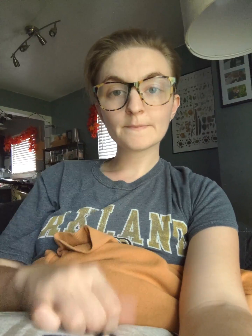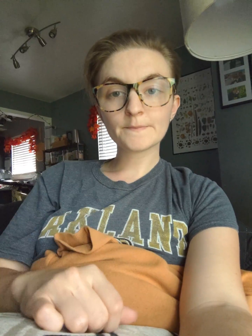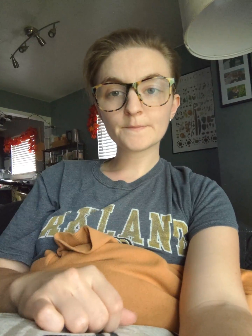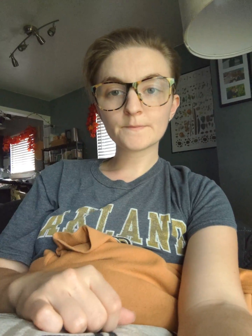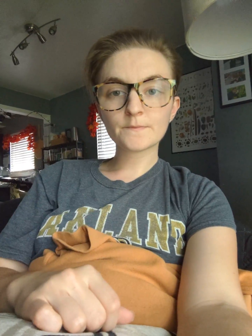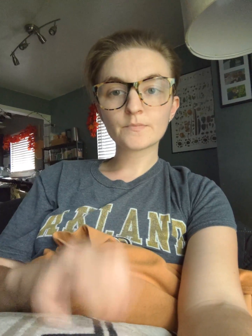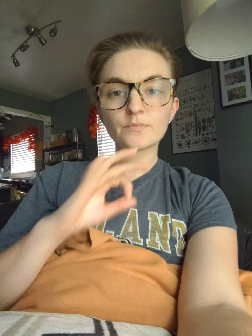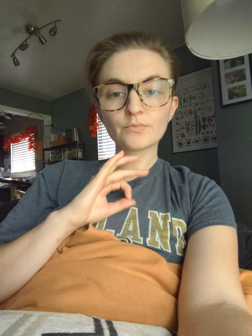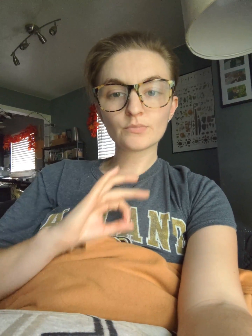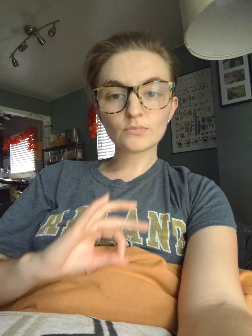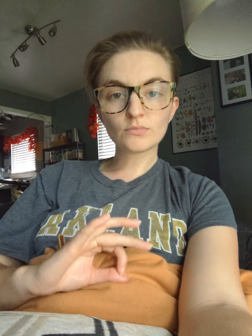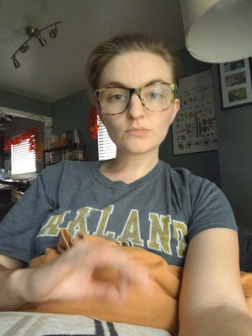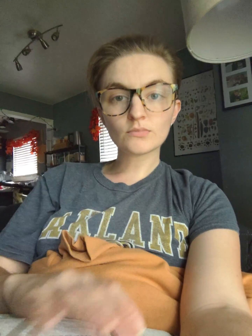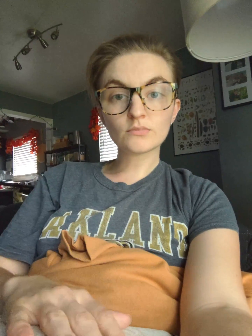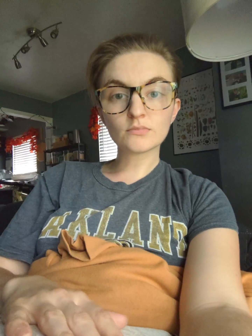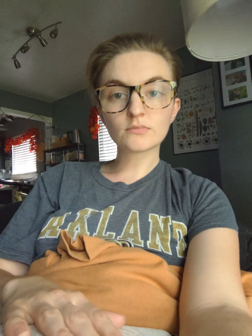button